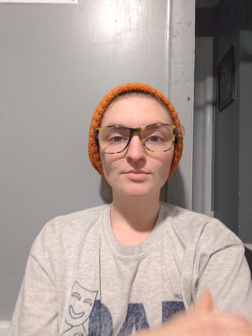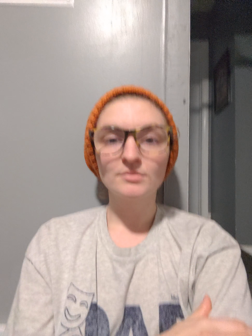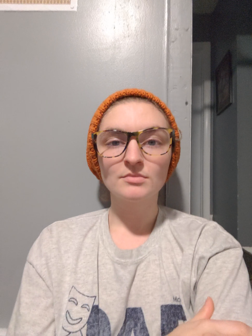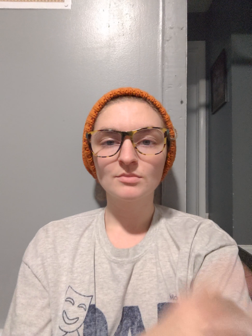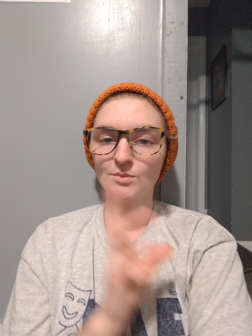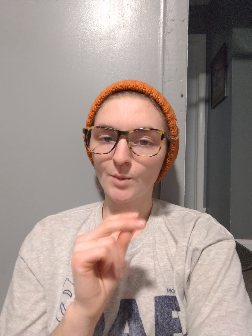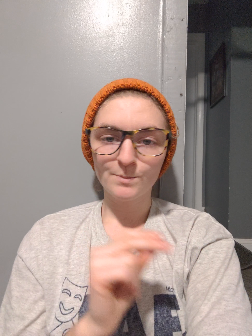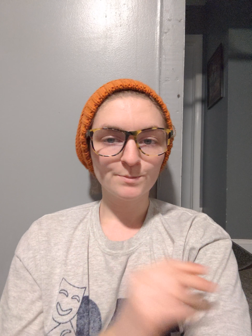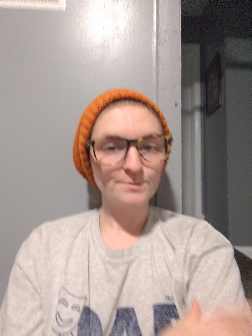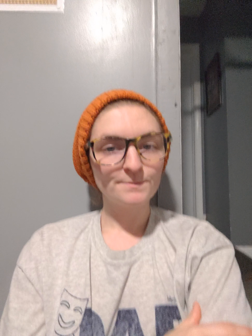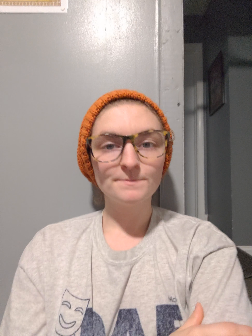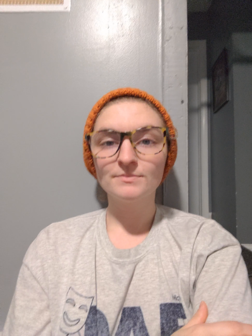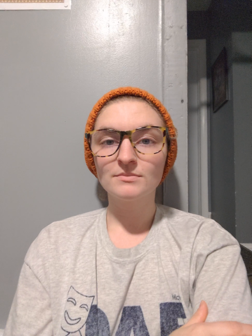no